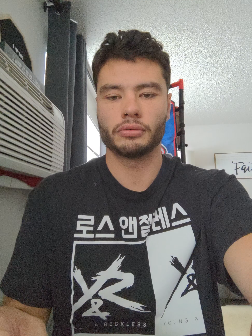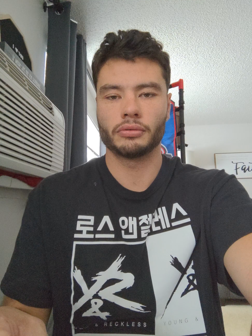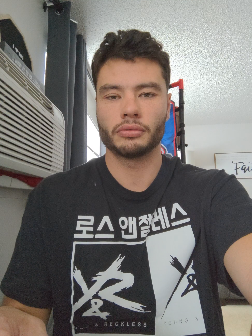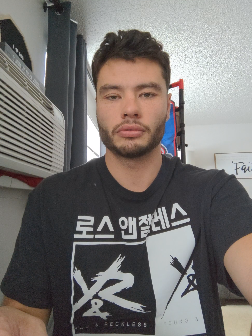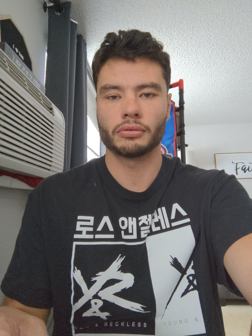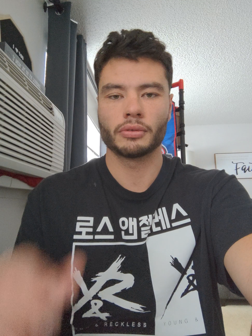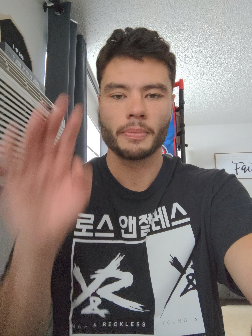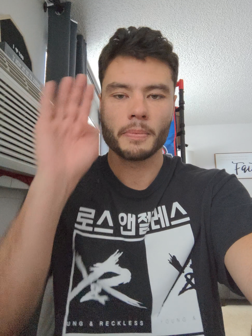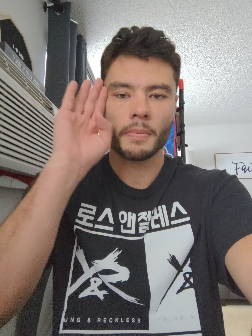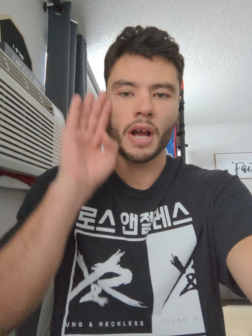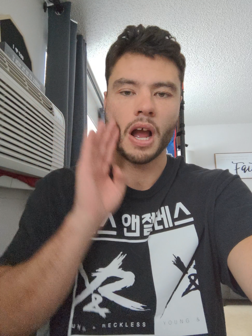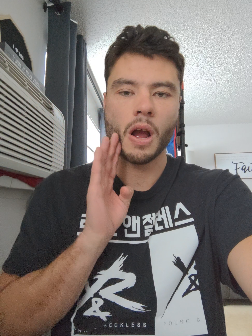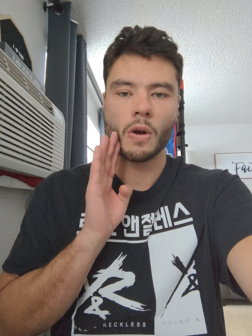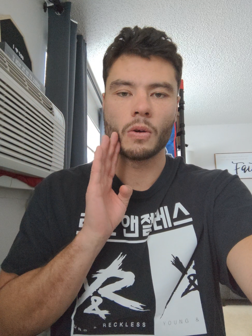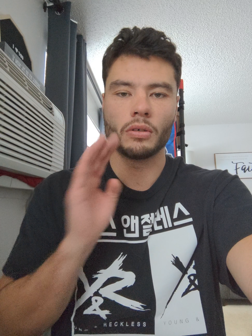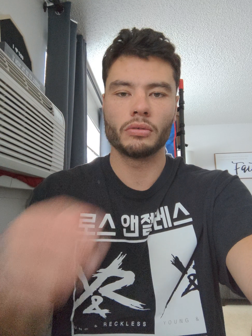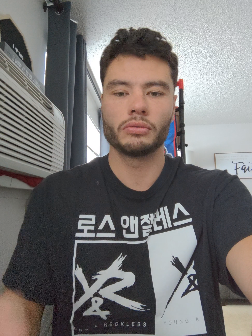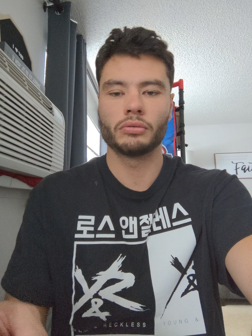brown